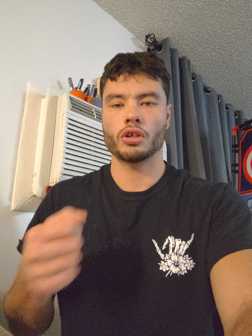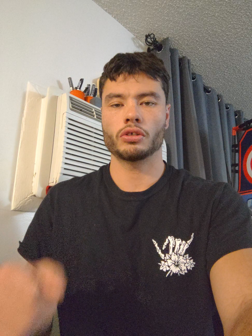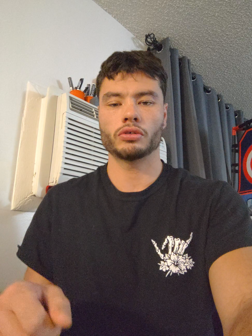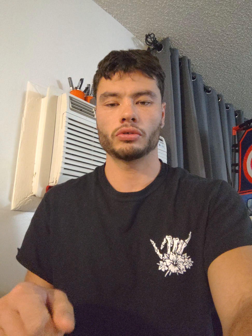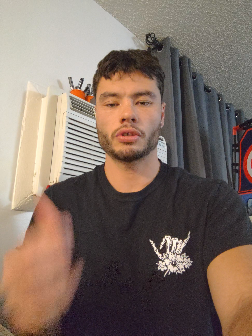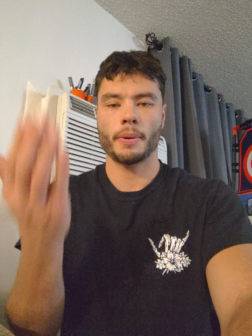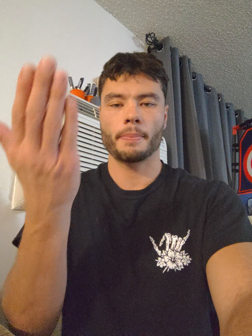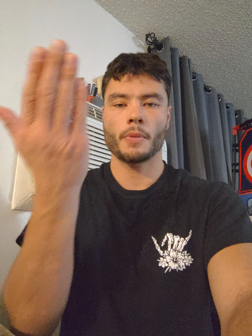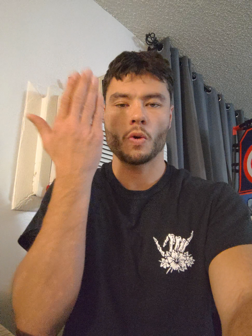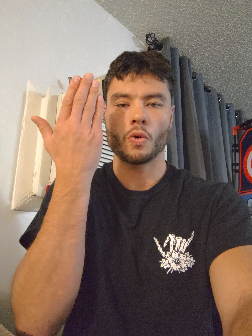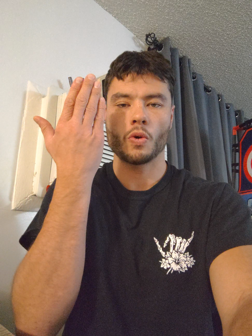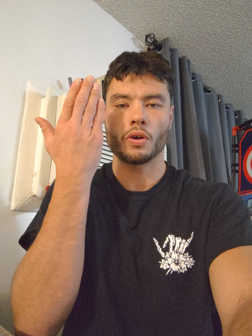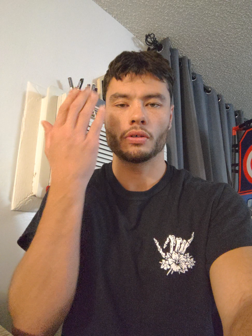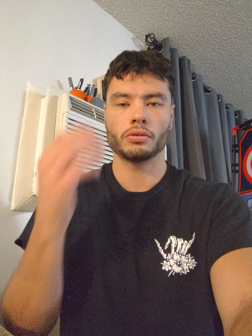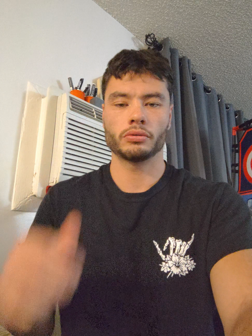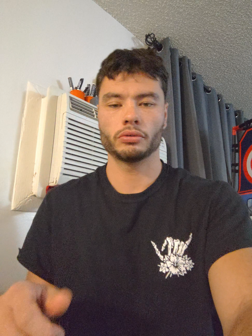morning